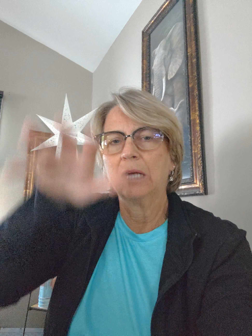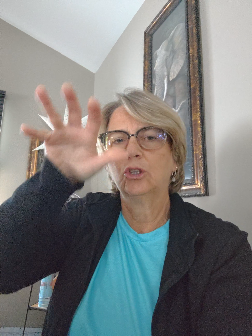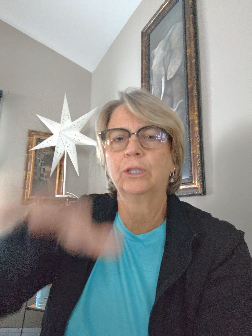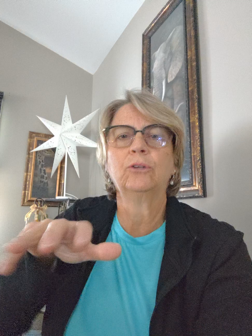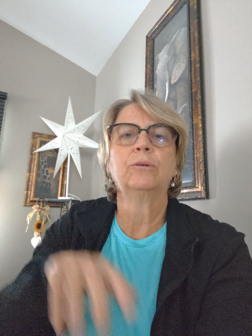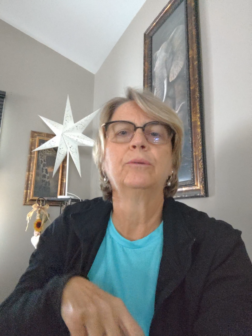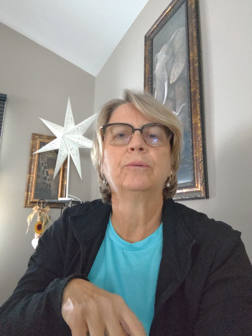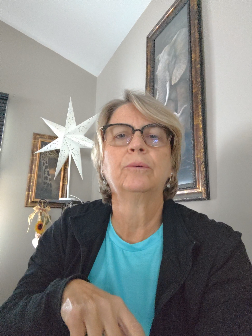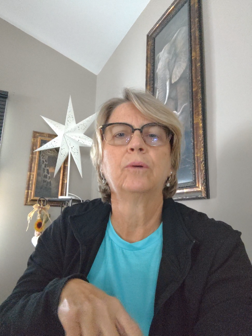alligator